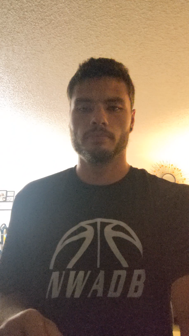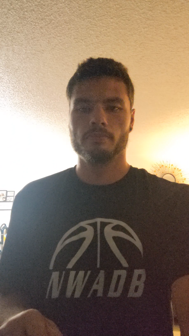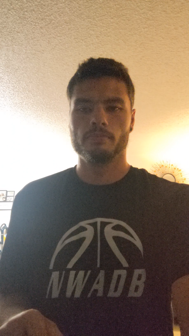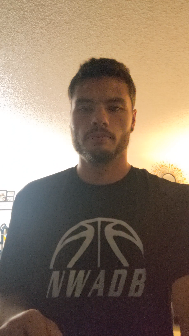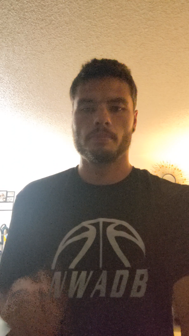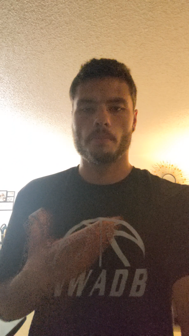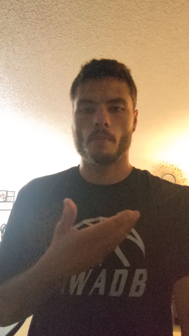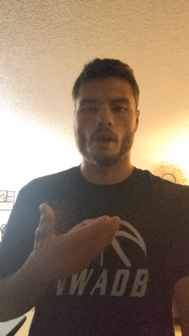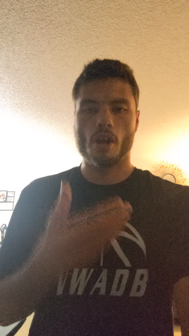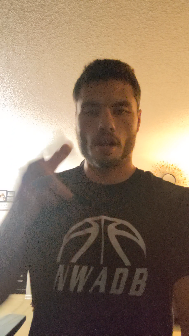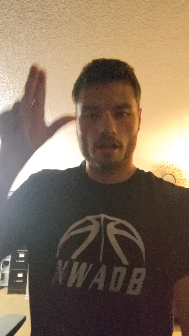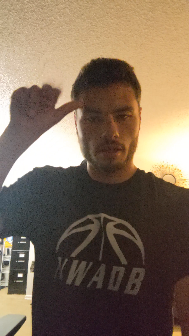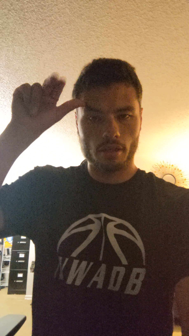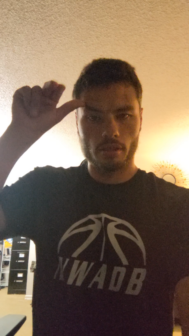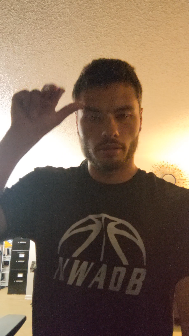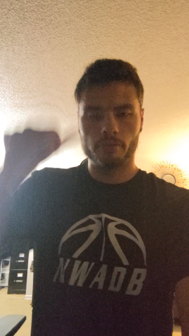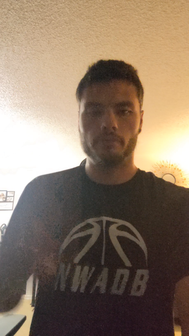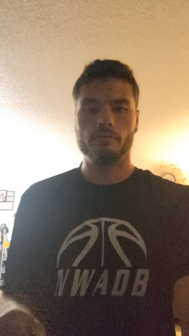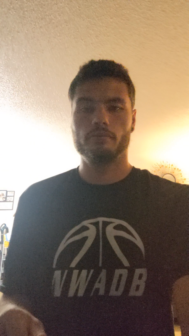pony